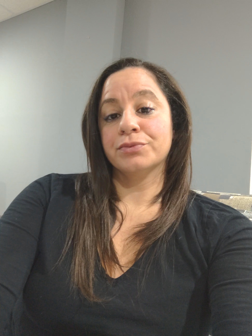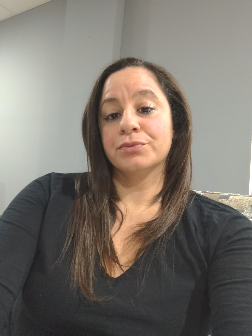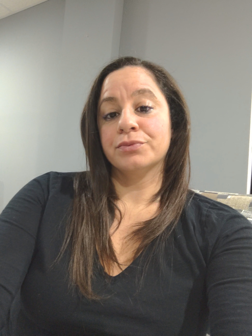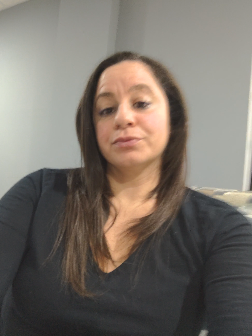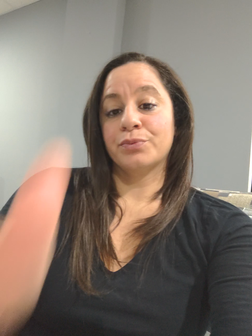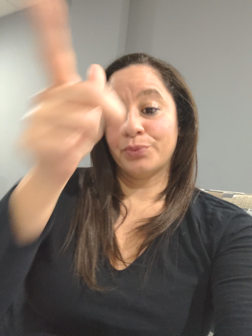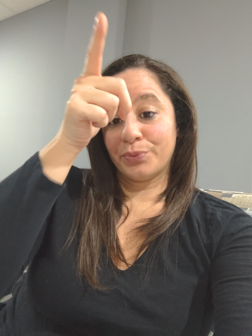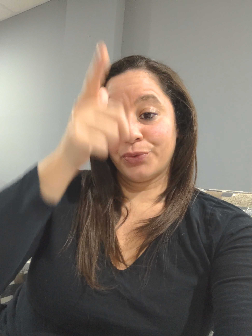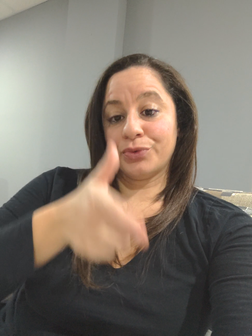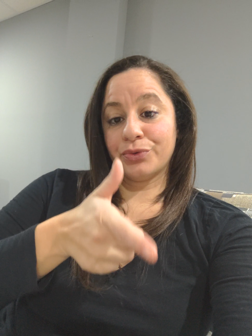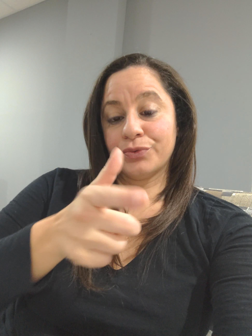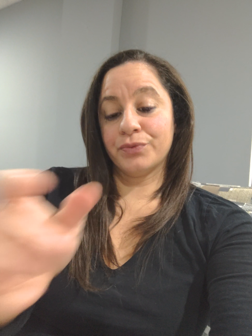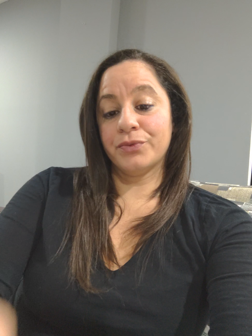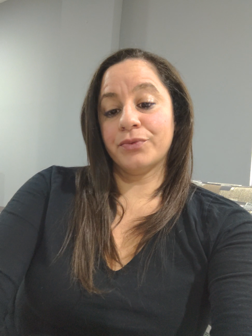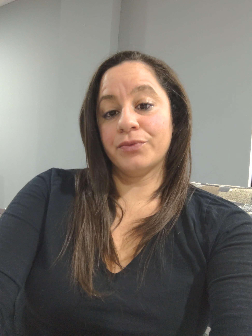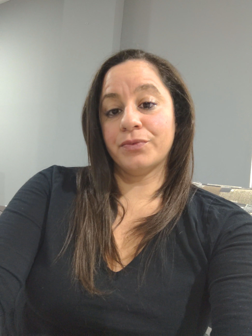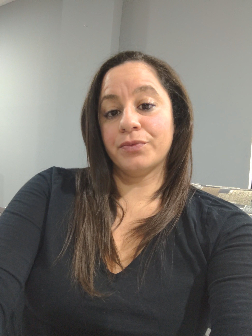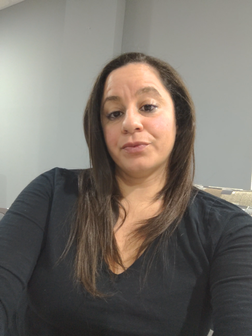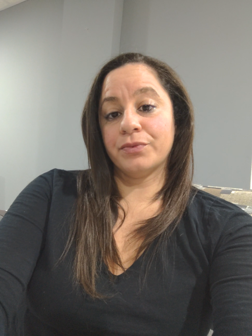brother